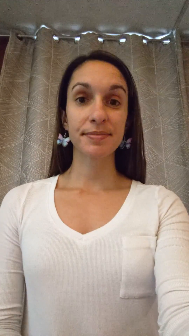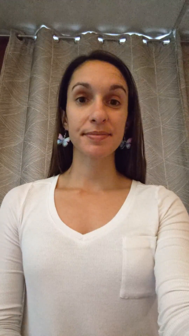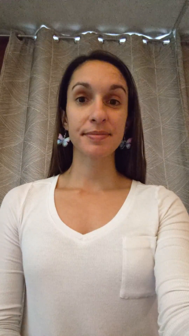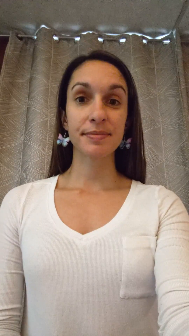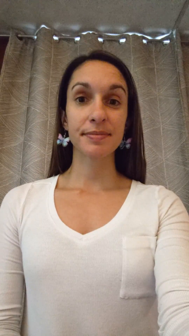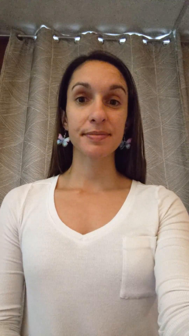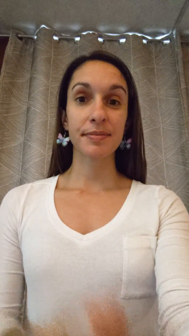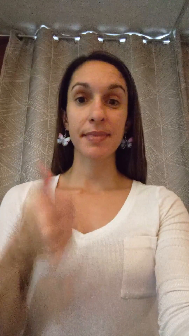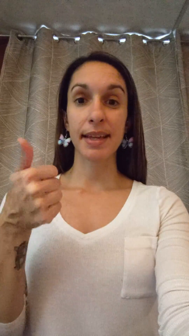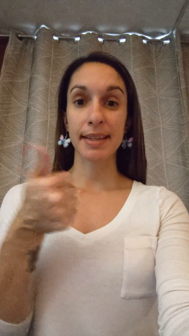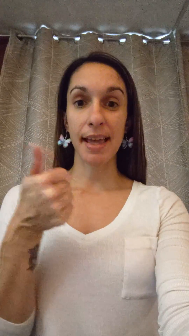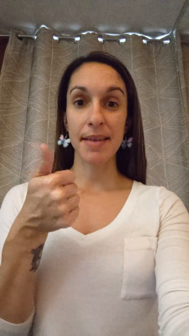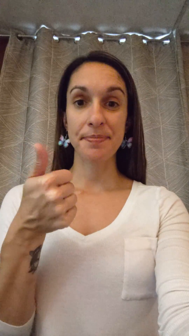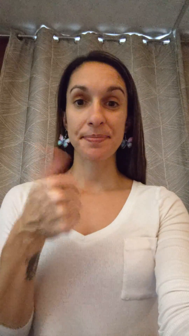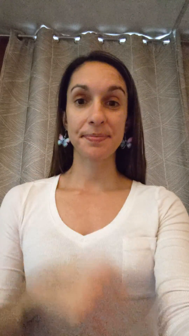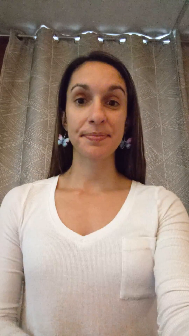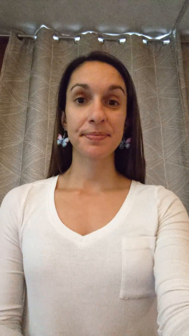game